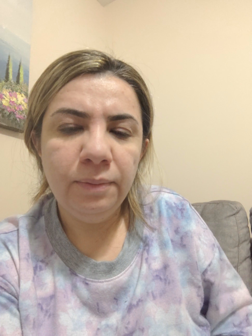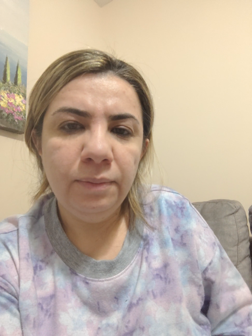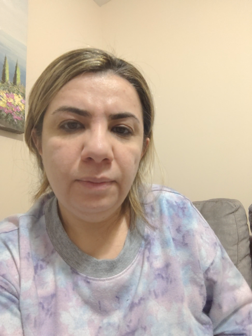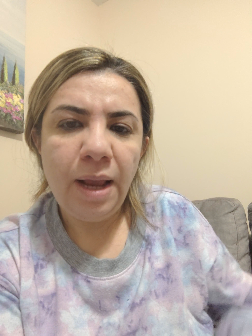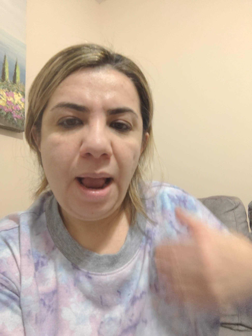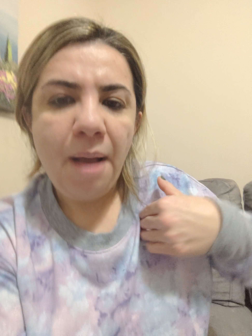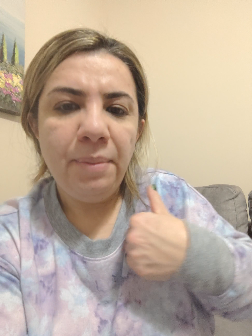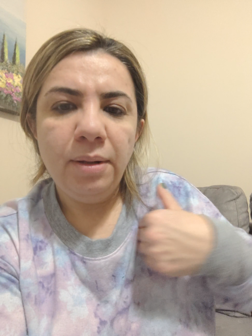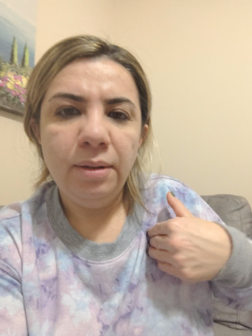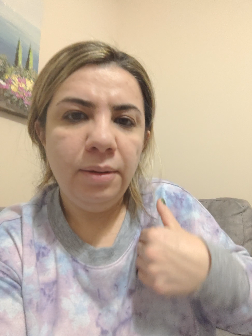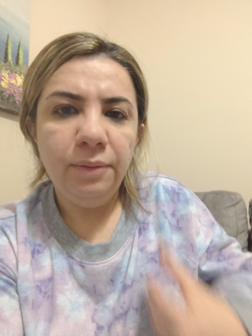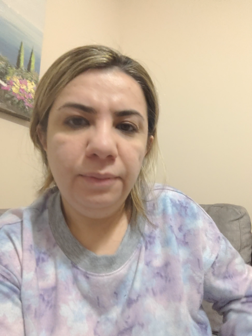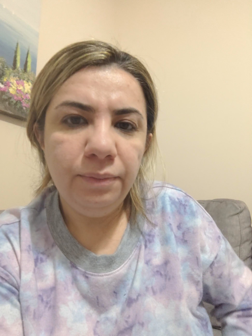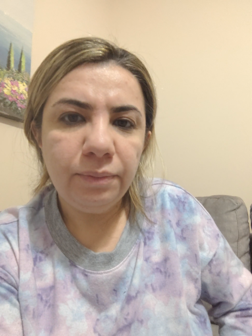animal